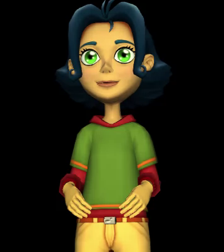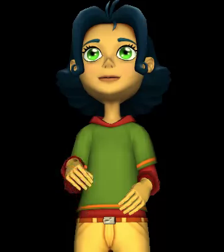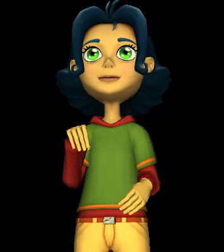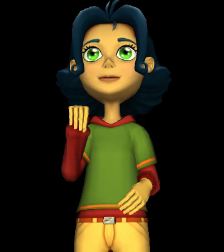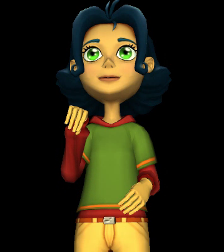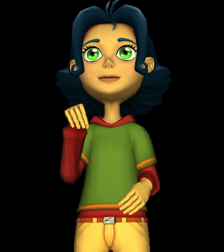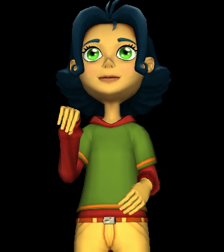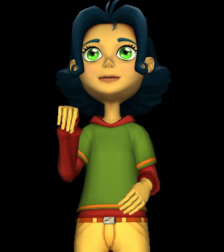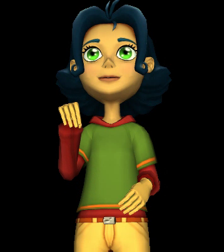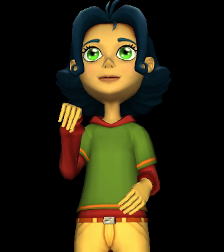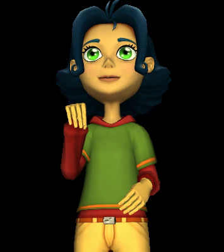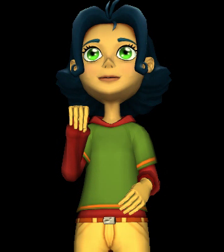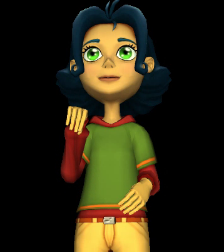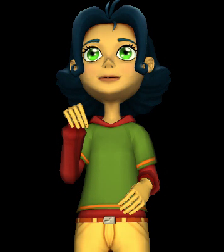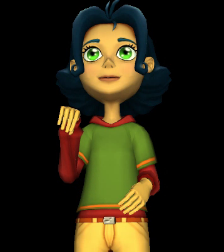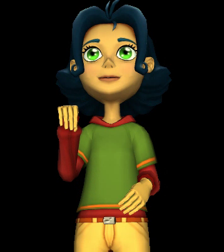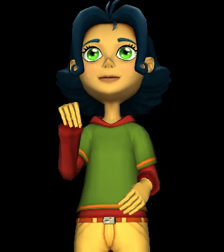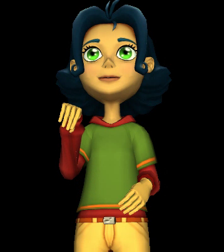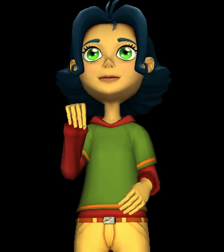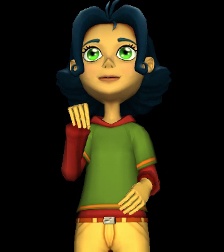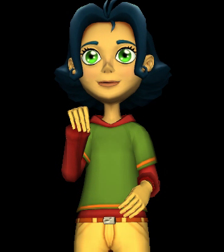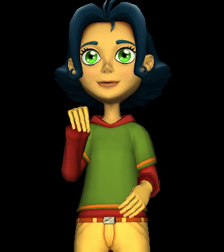طحين